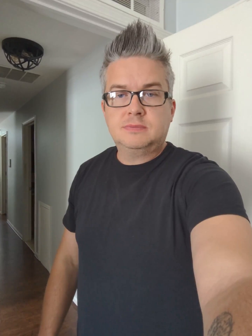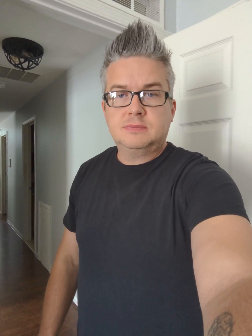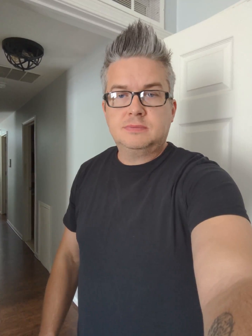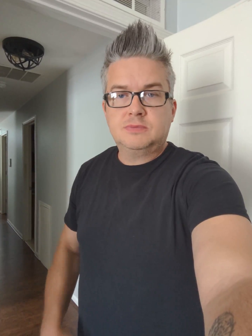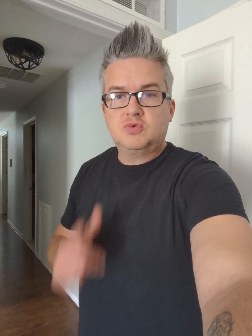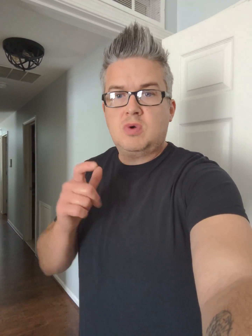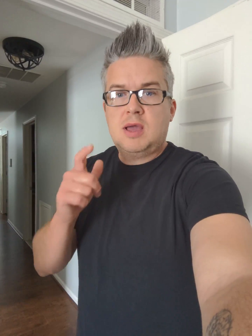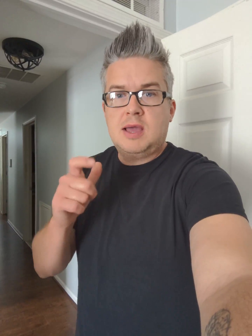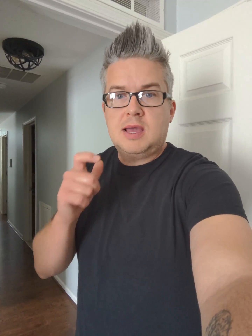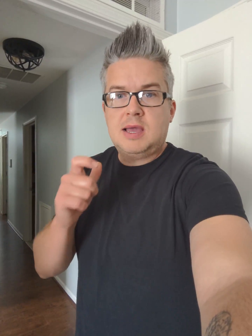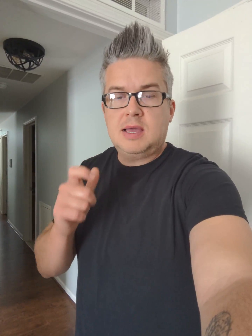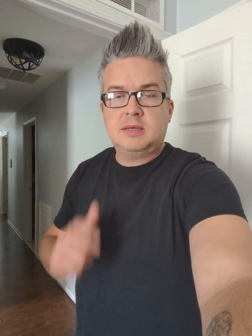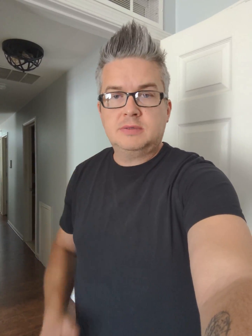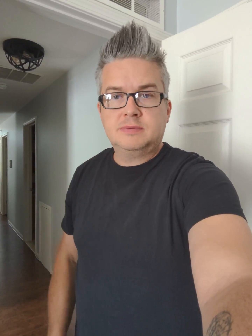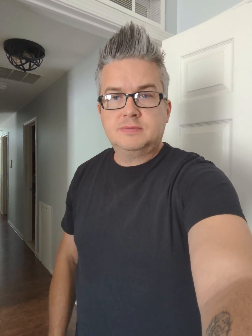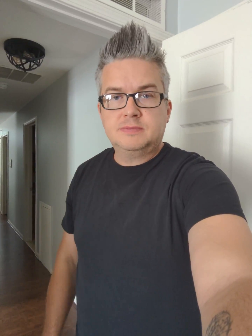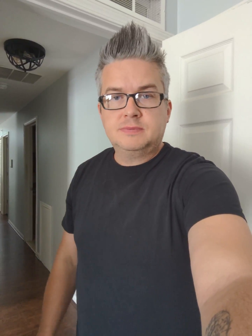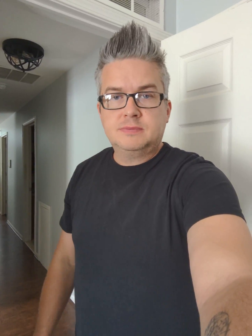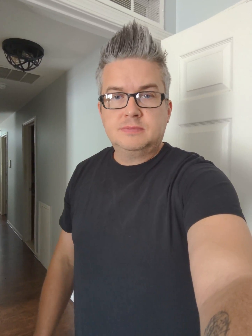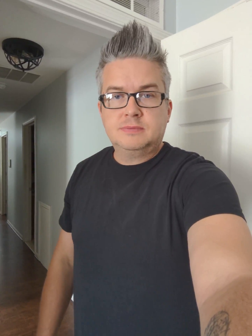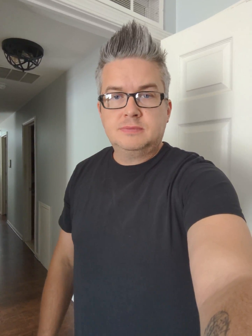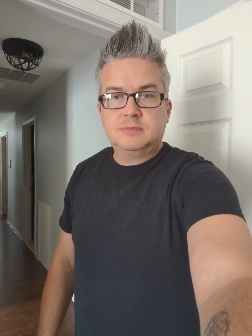run